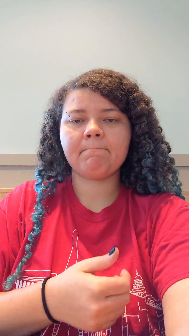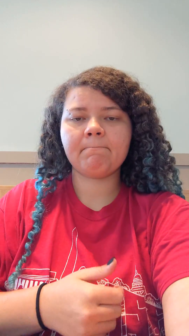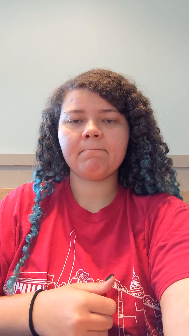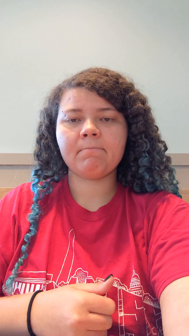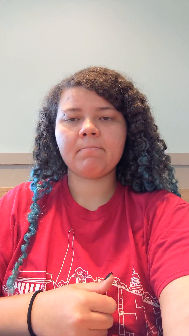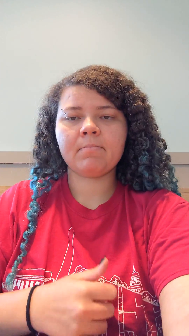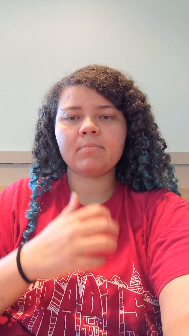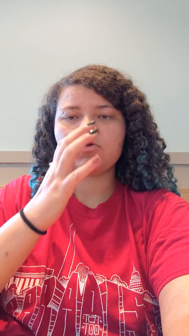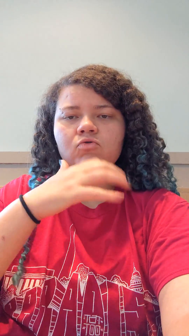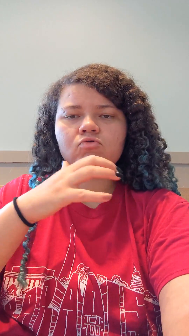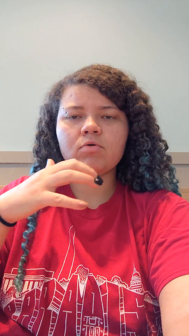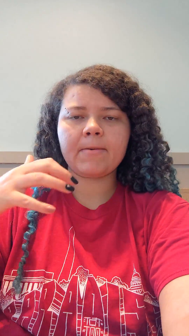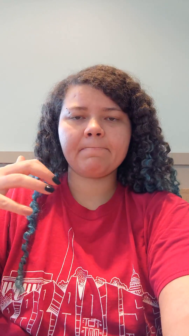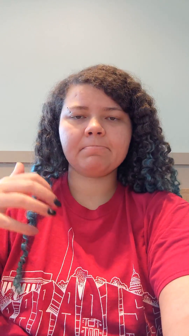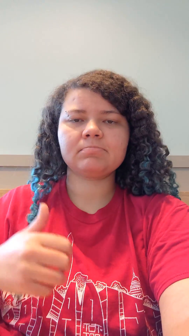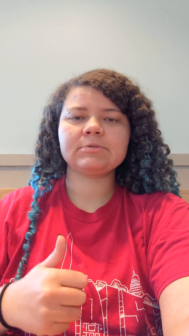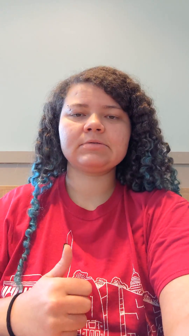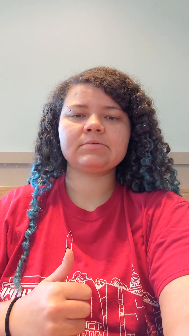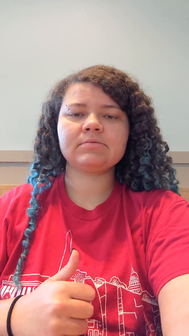grapes